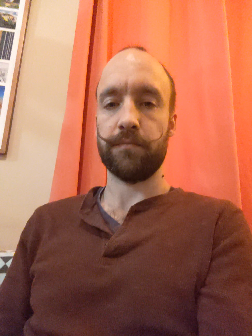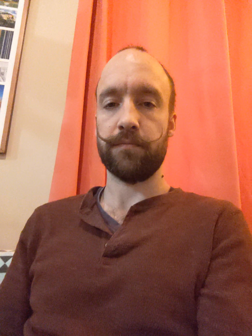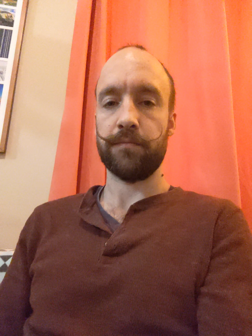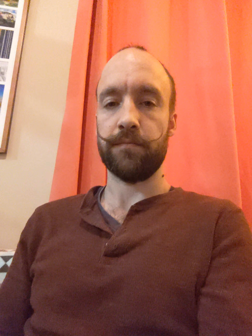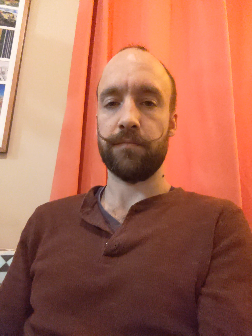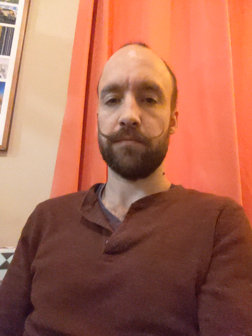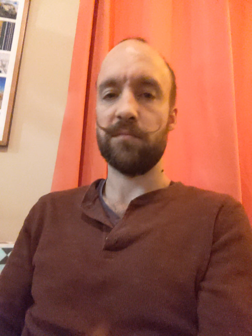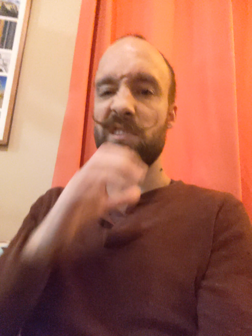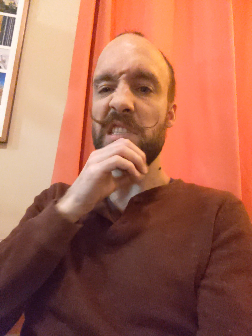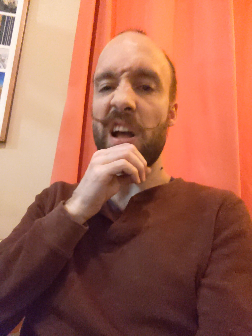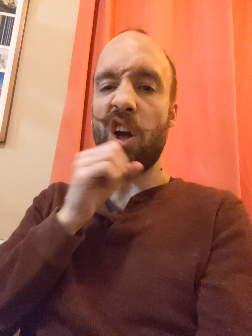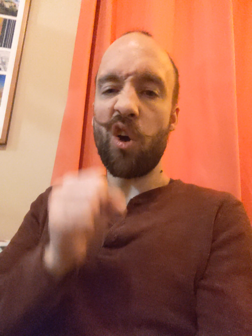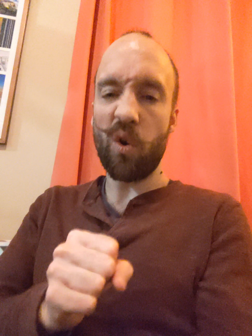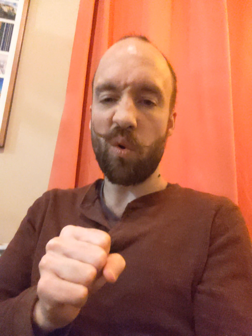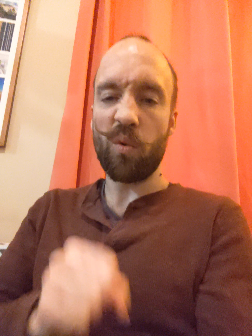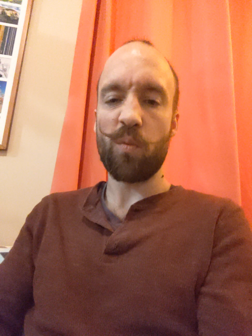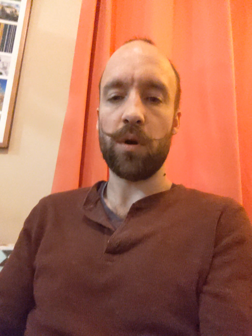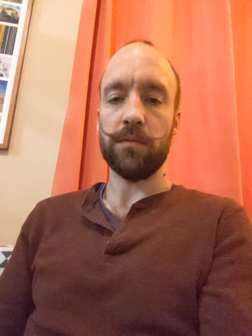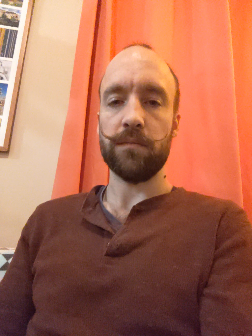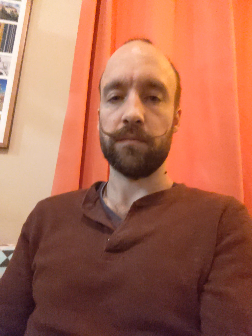old